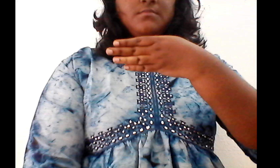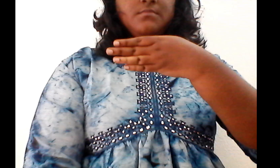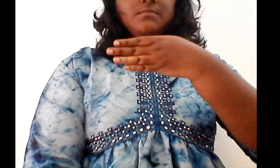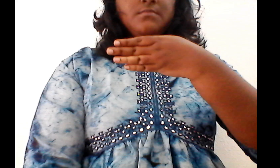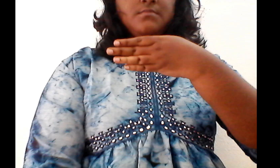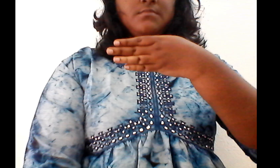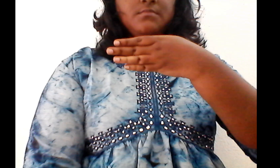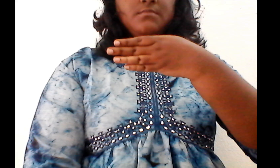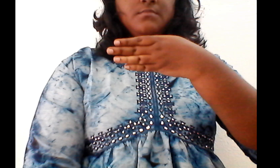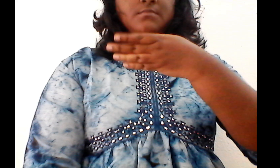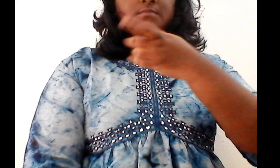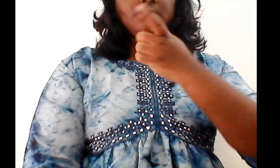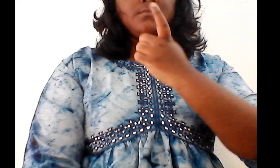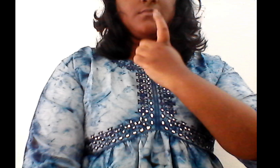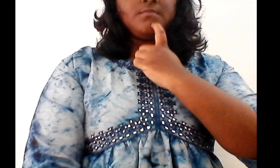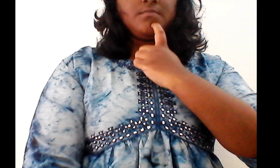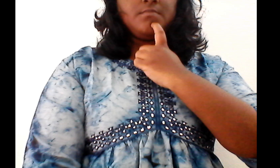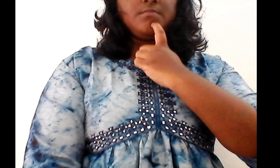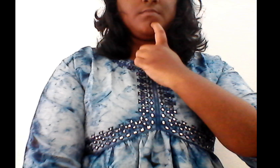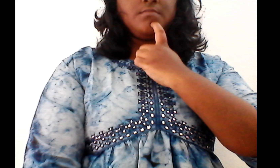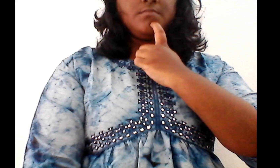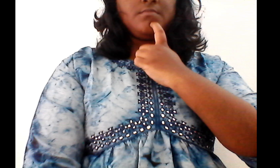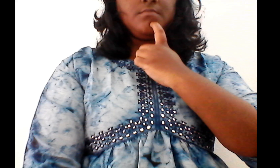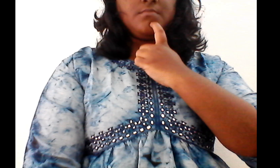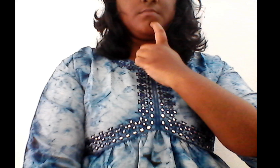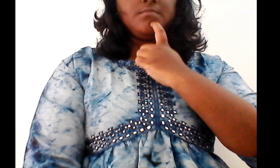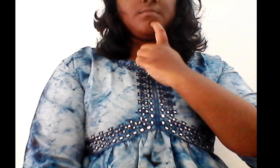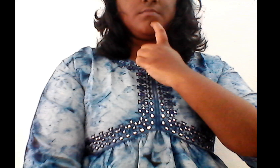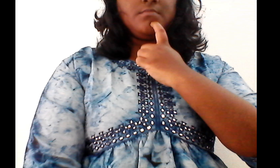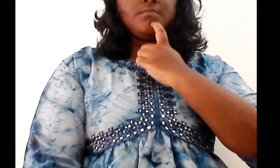അം